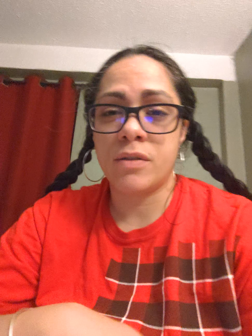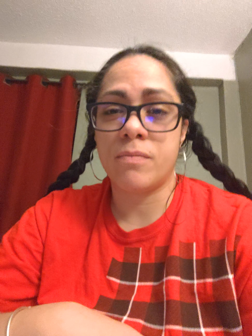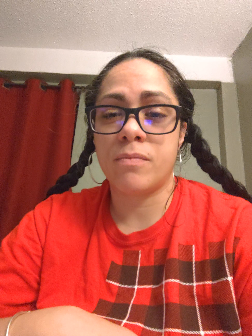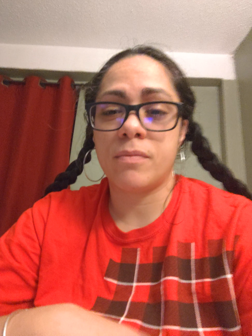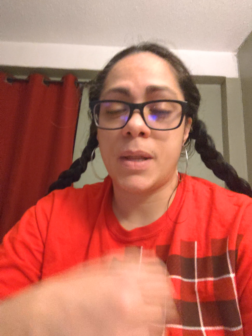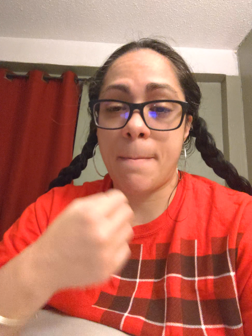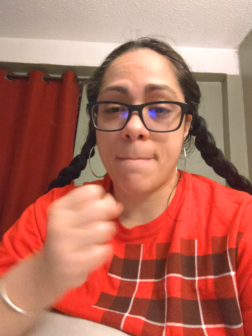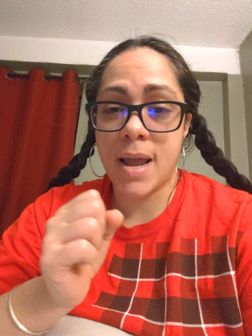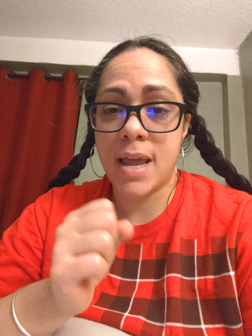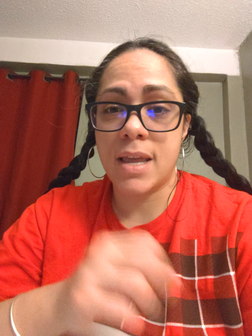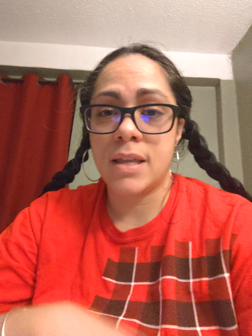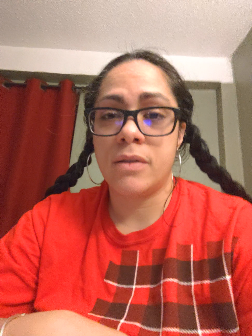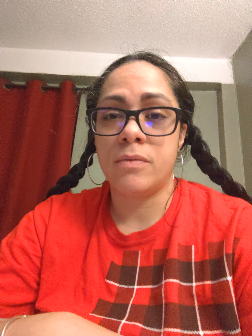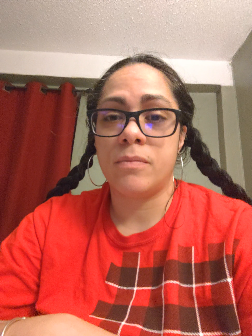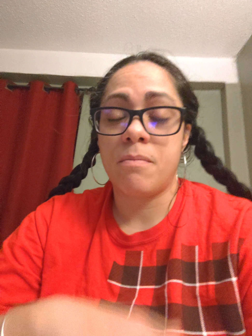make